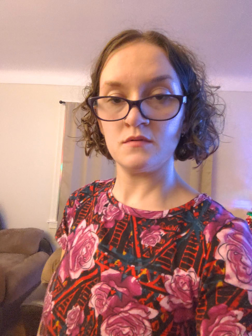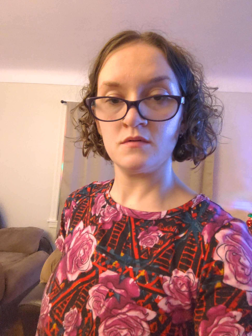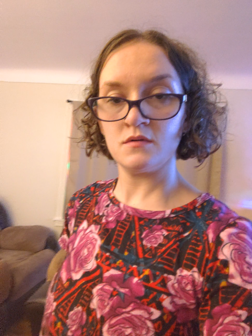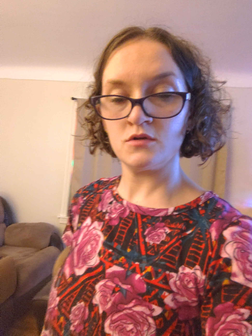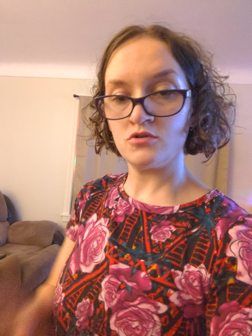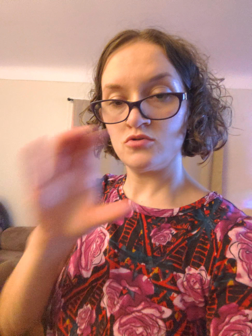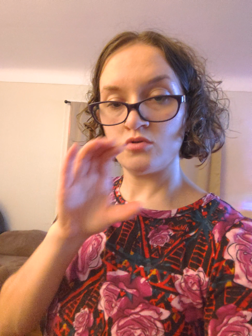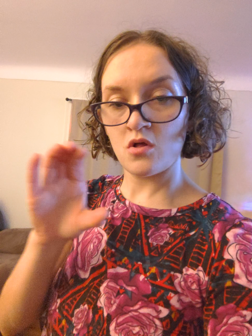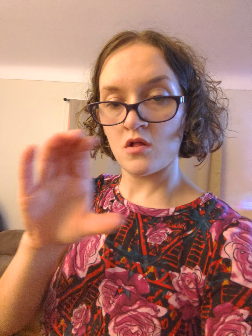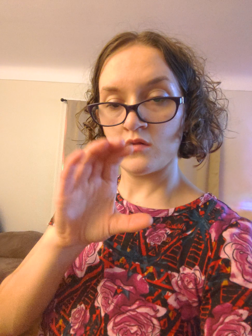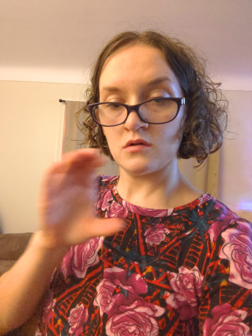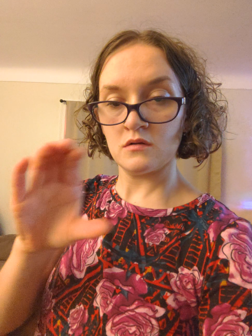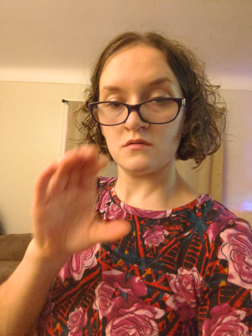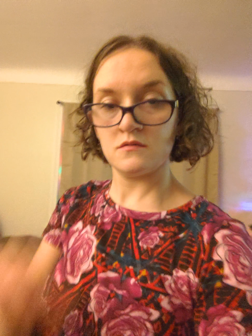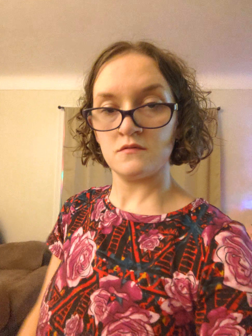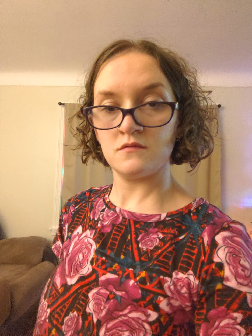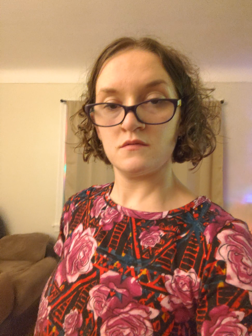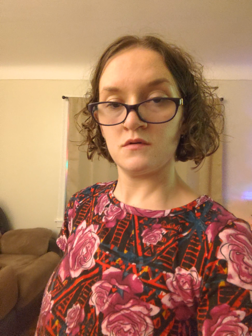chocolate